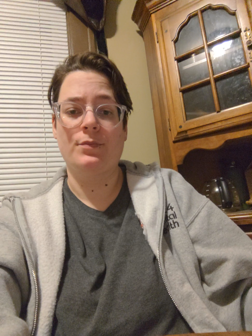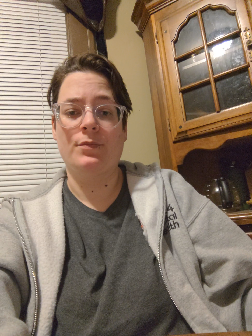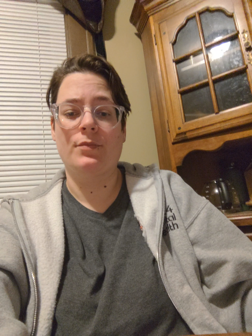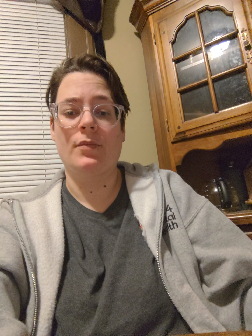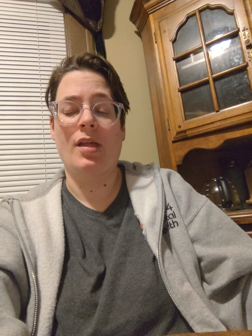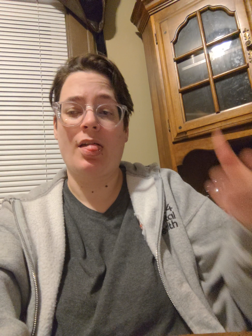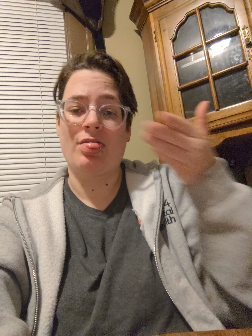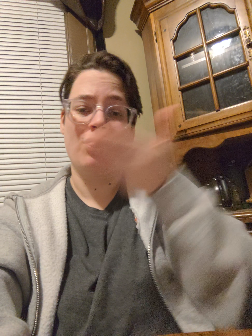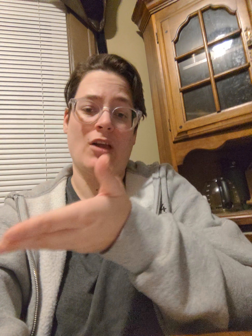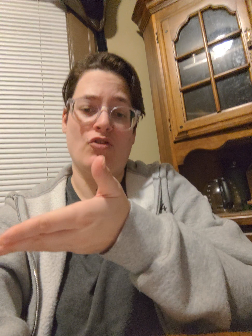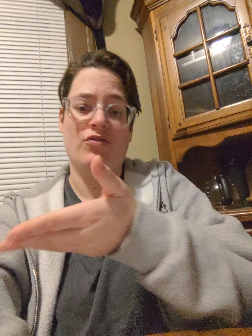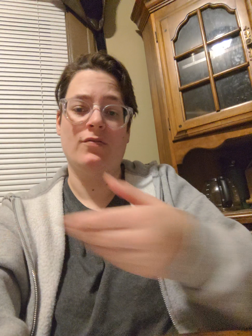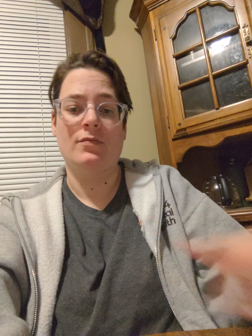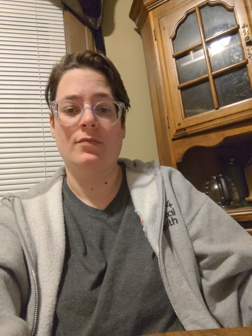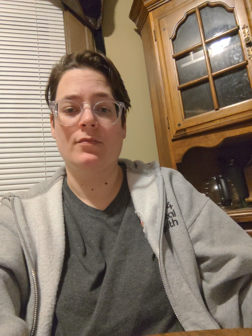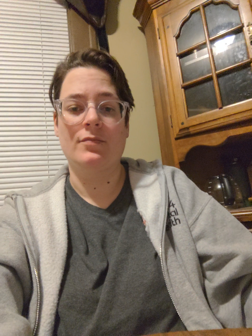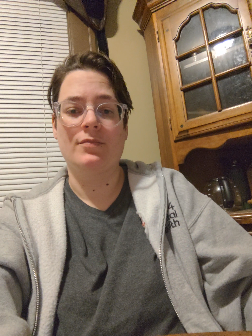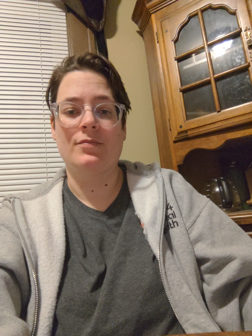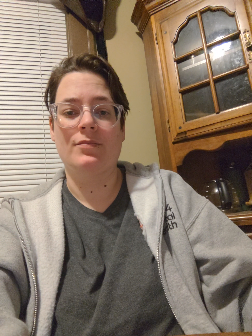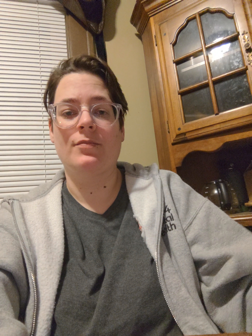there